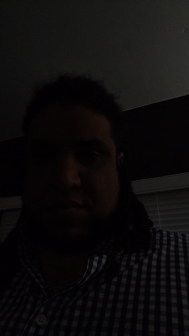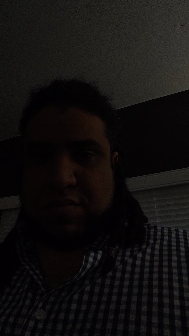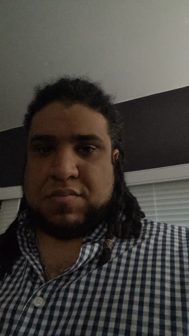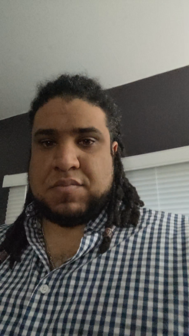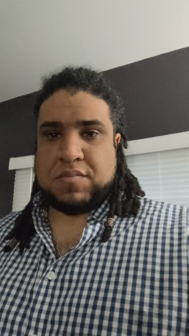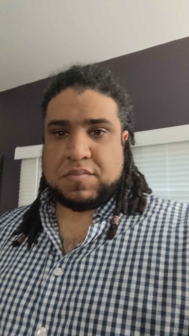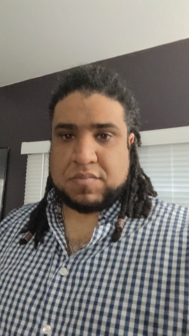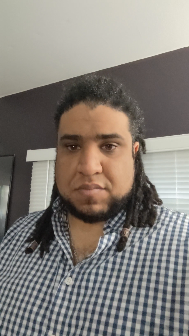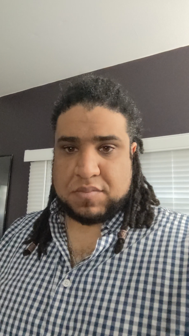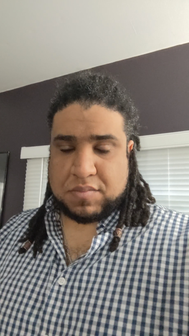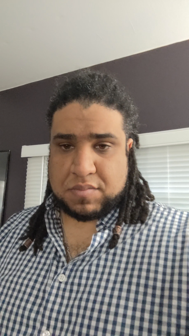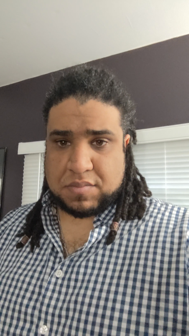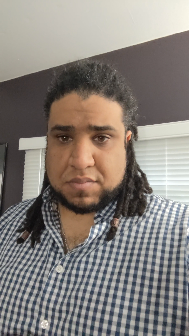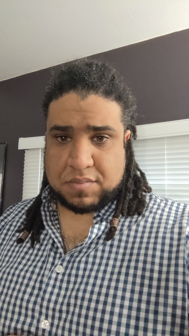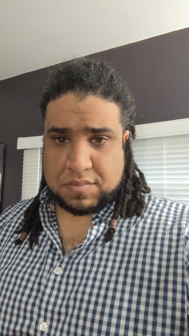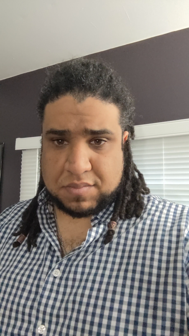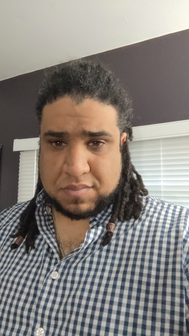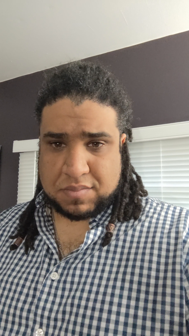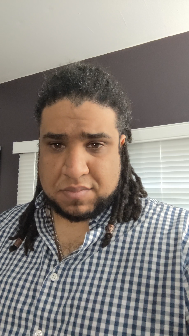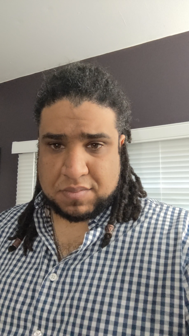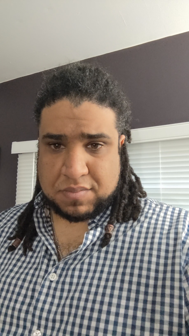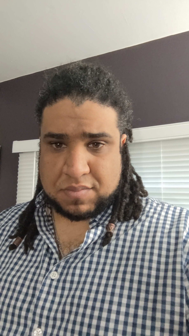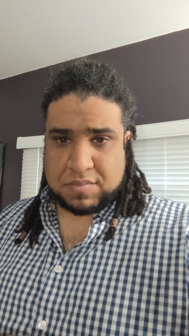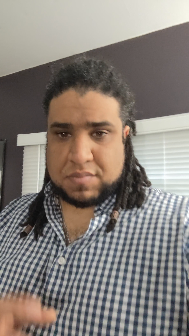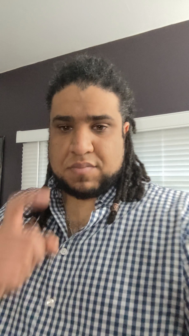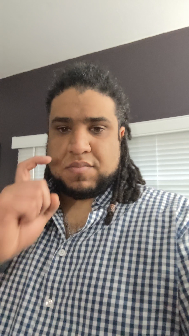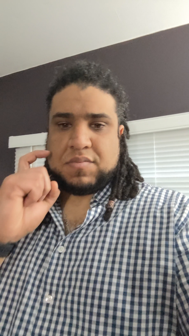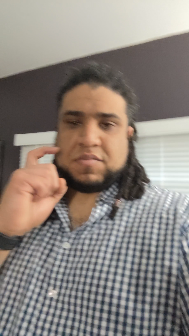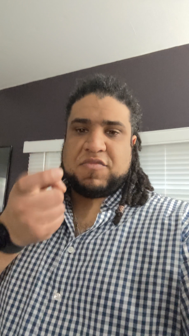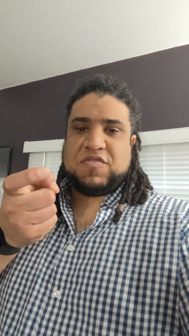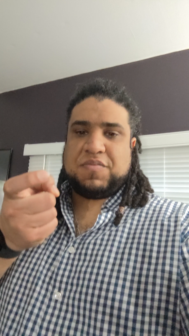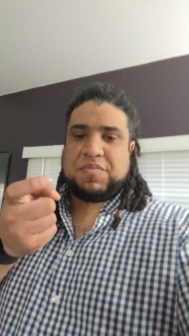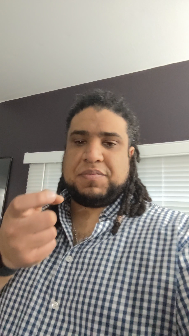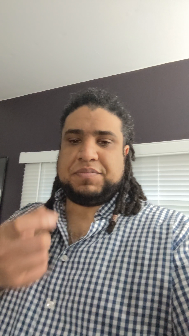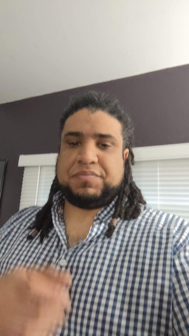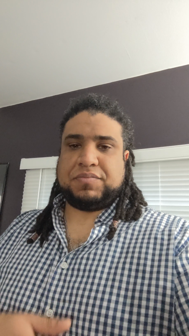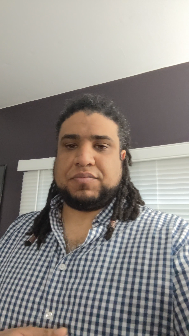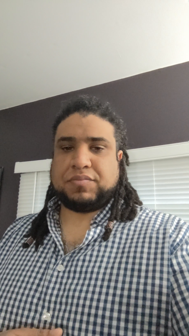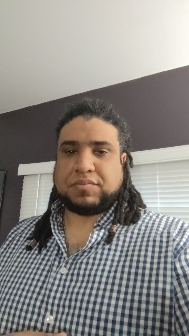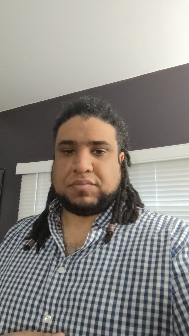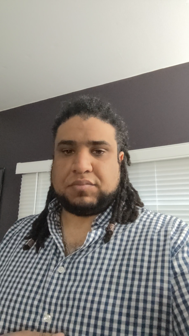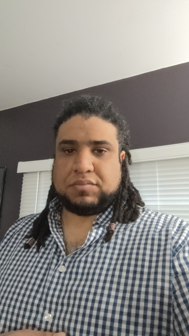present